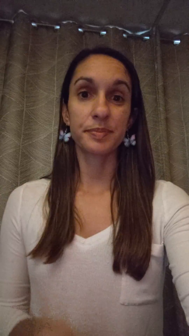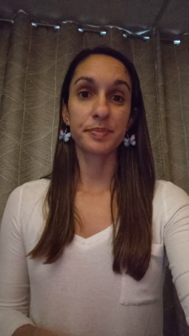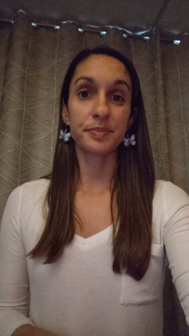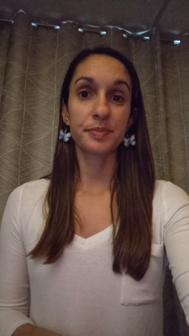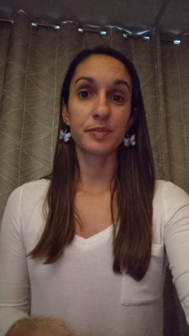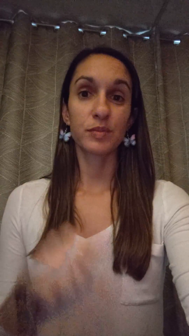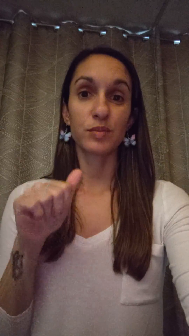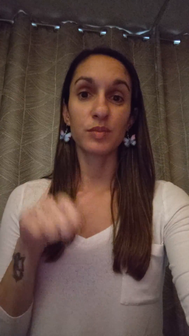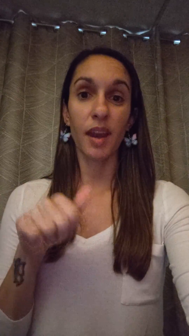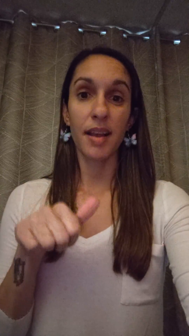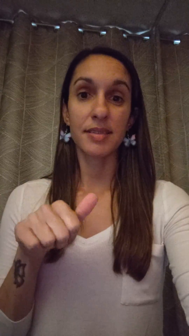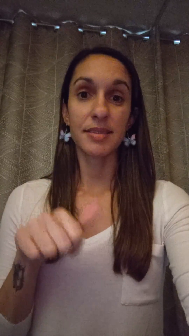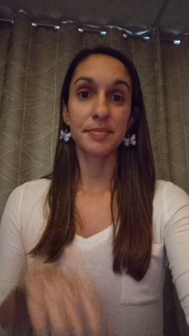rock